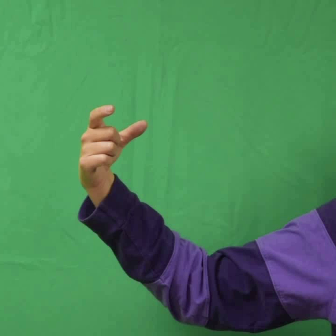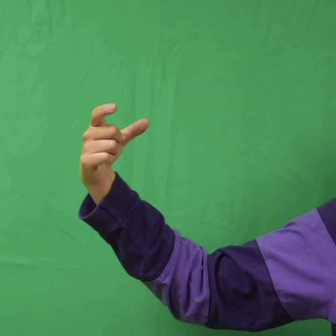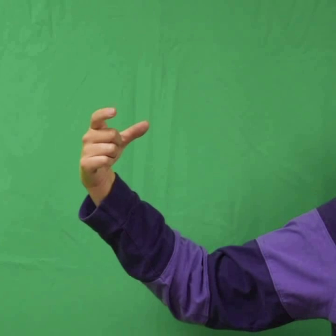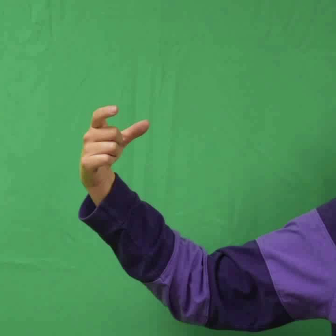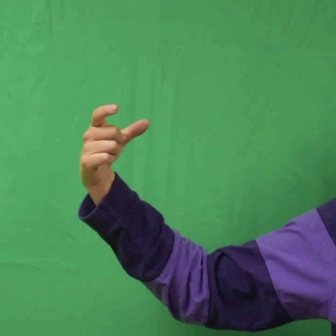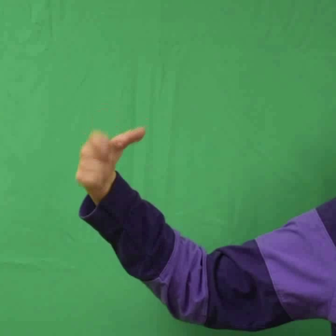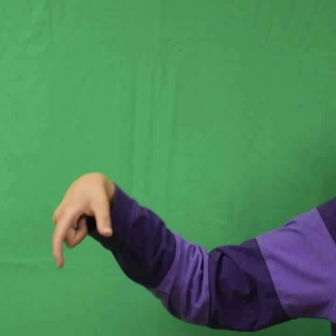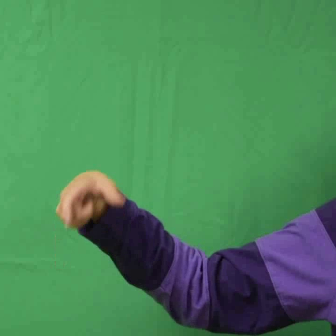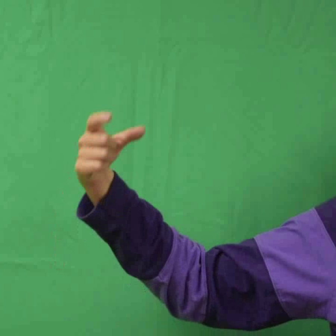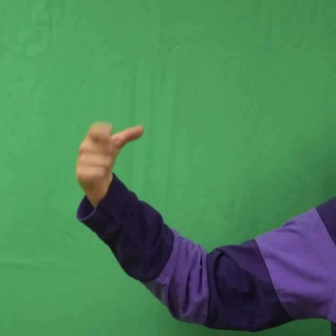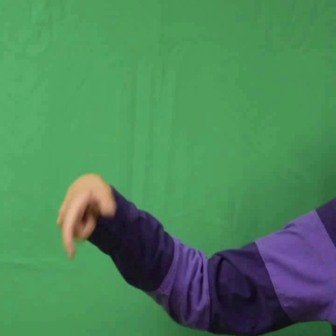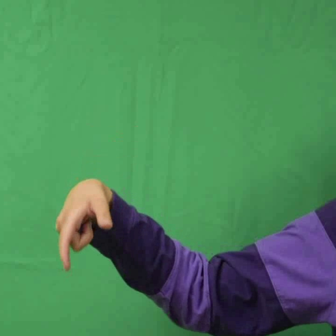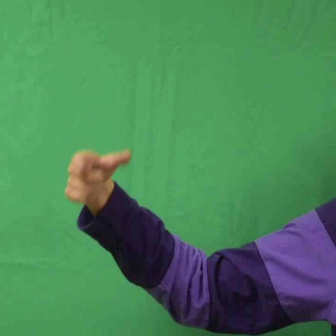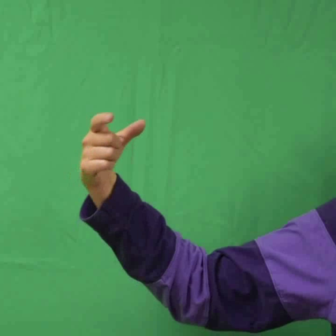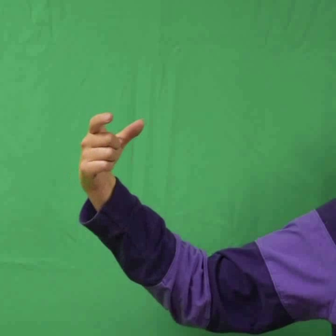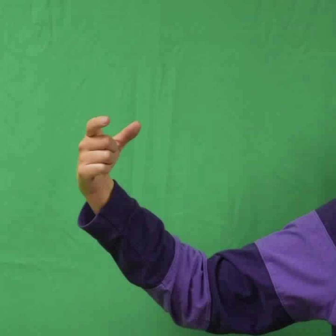Q